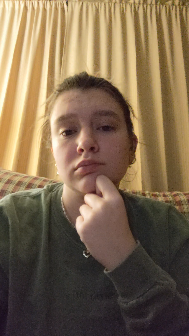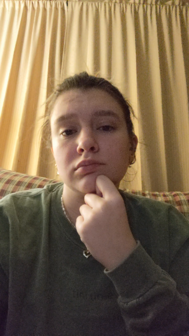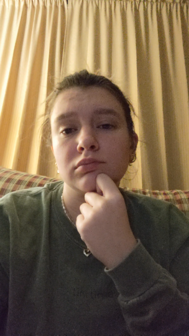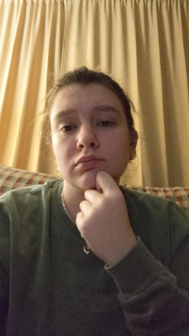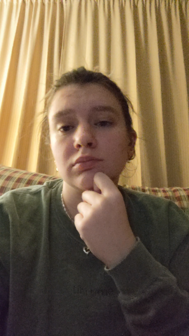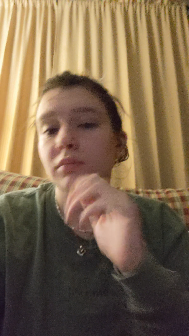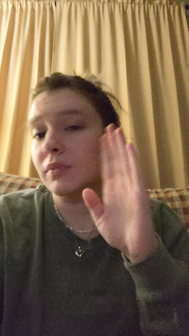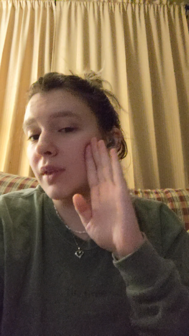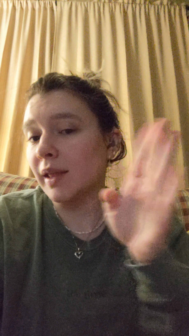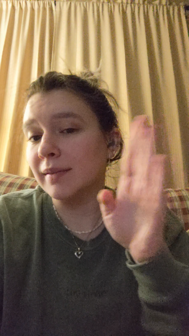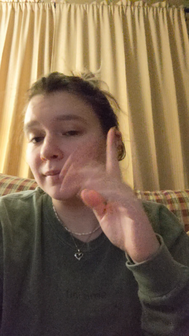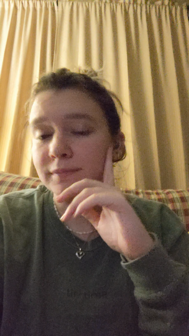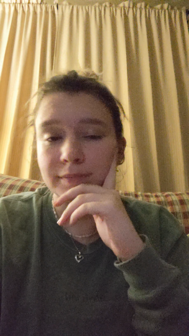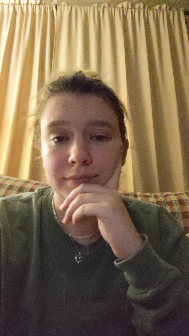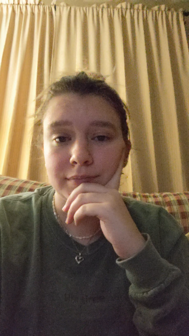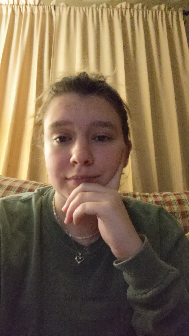hi